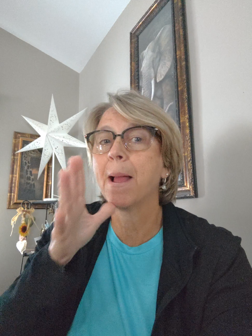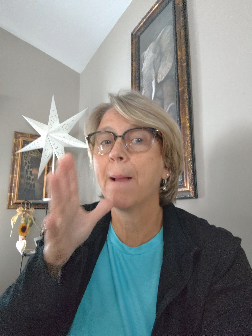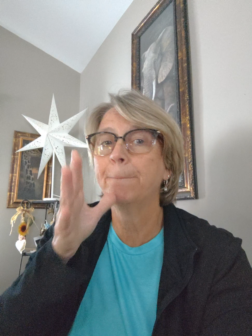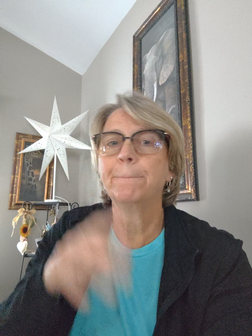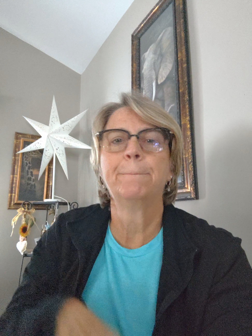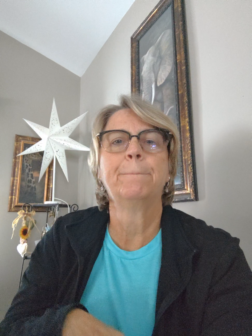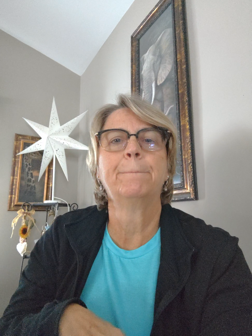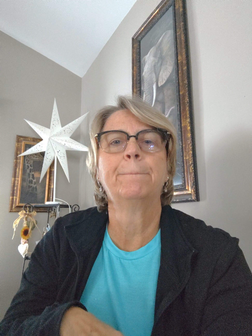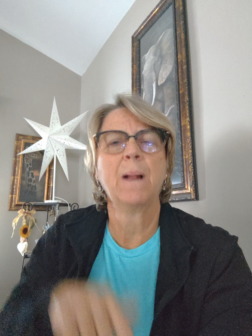mom